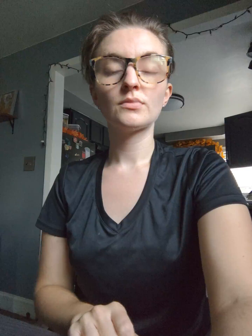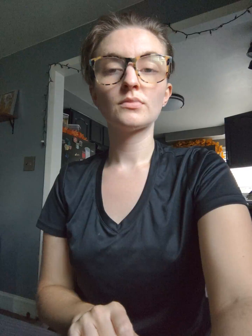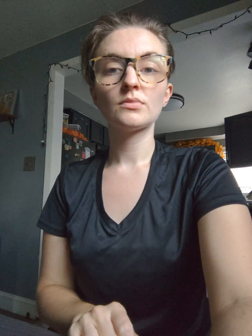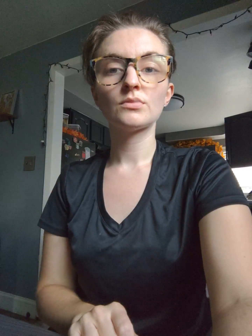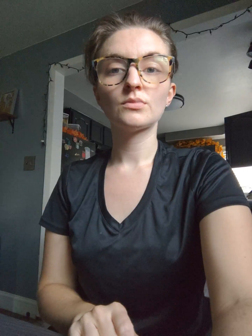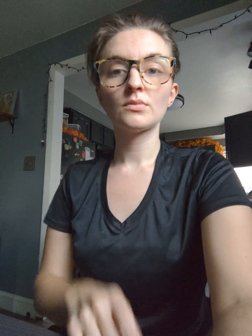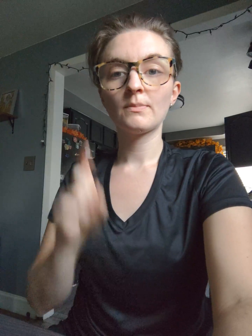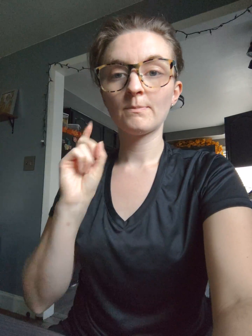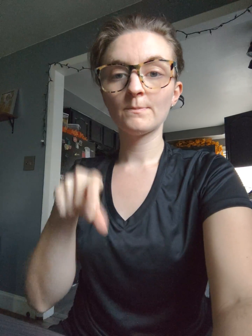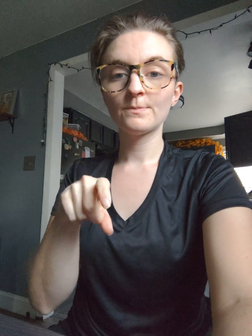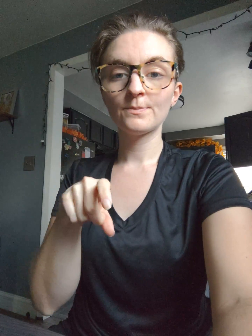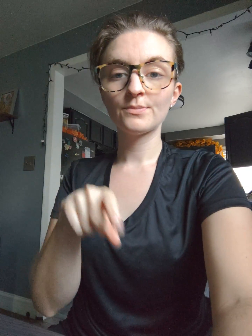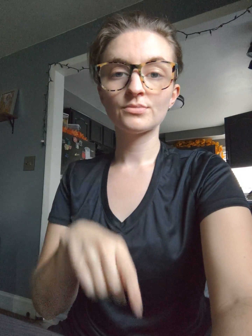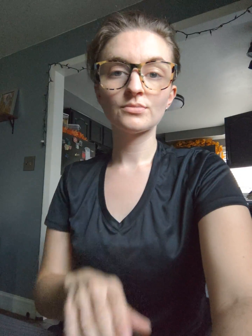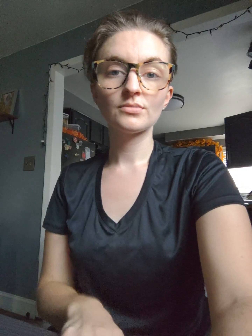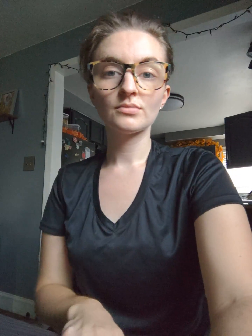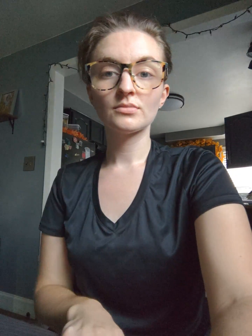must